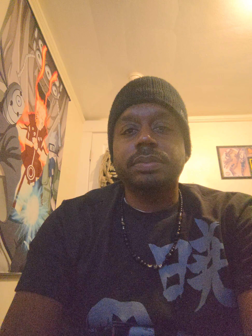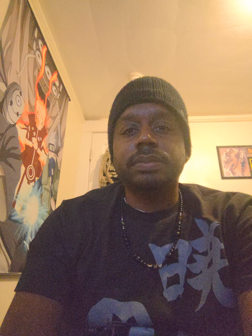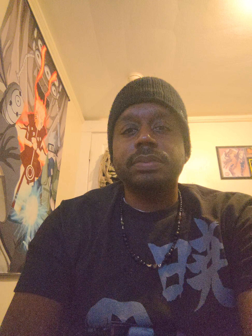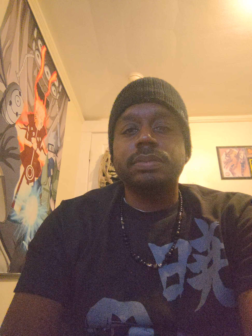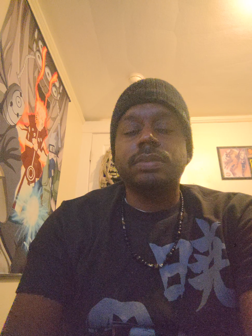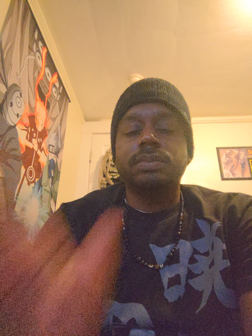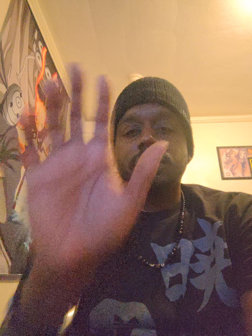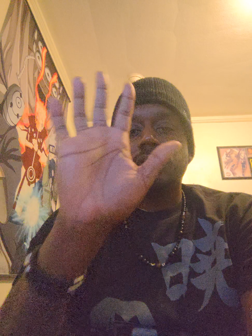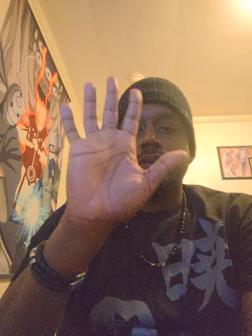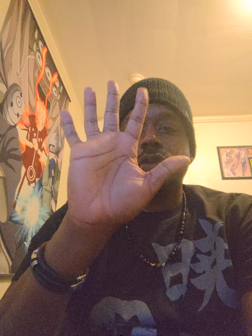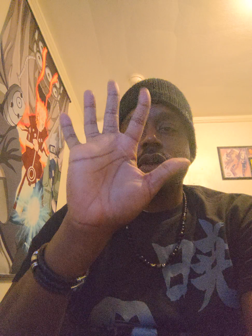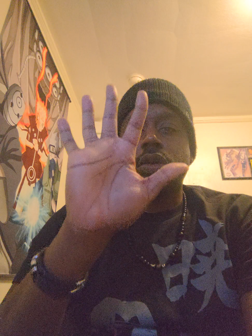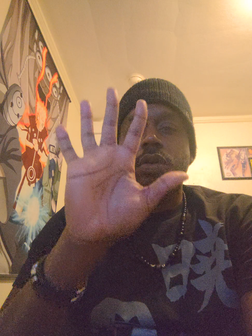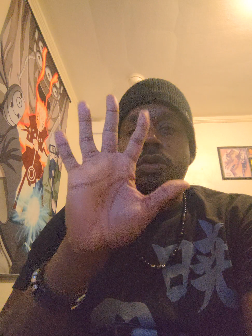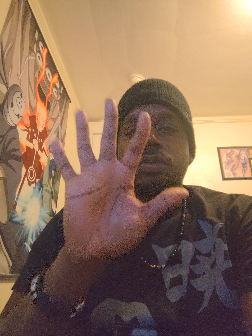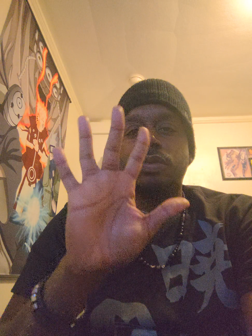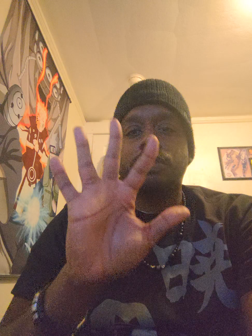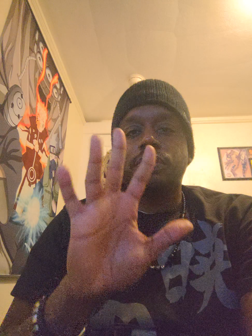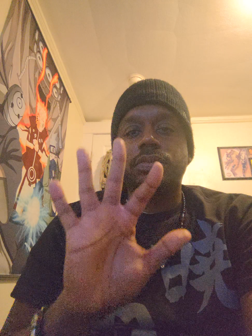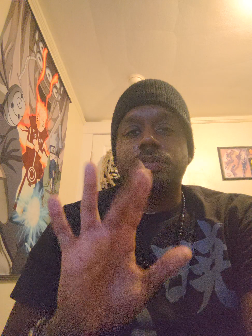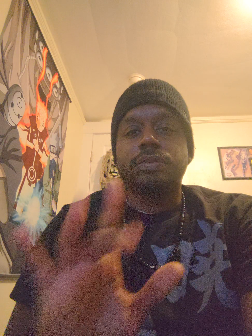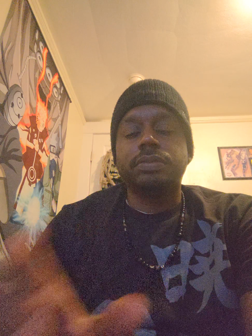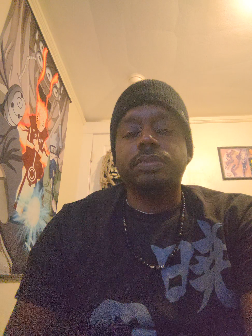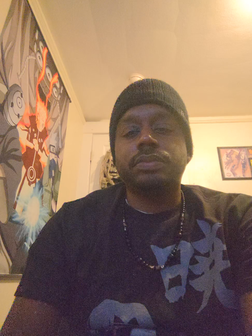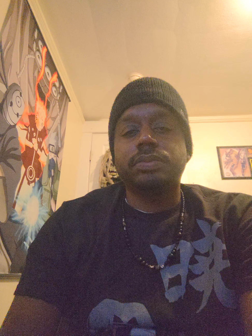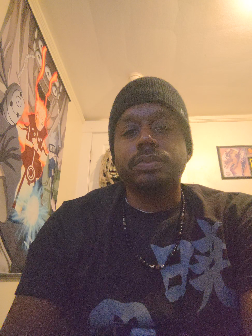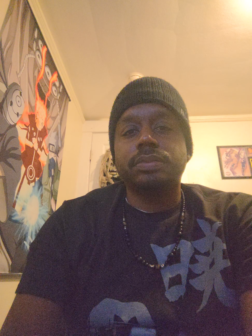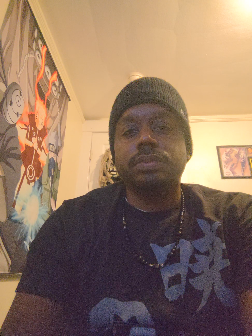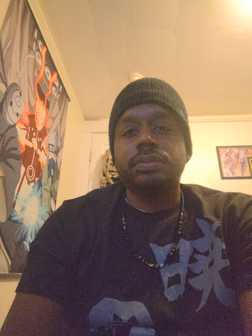snow